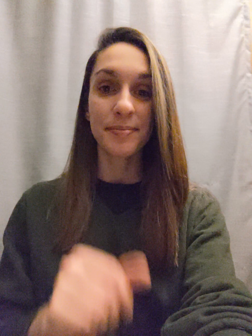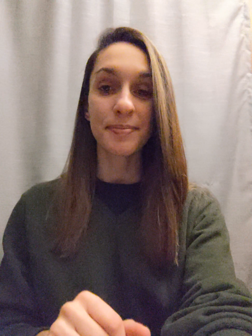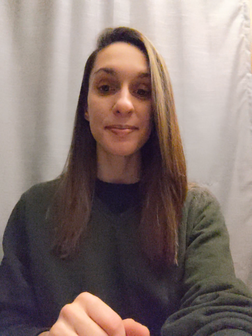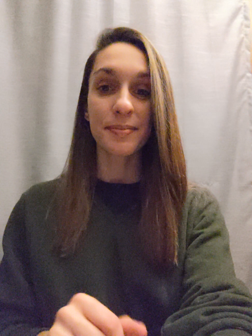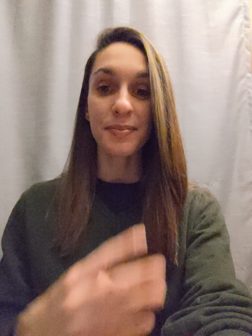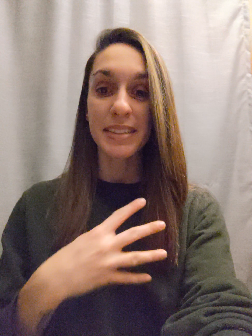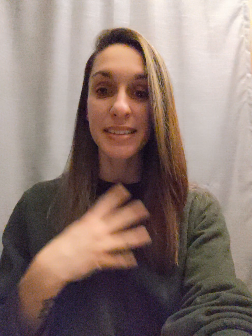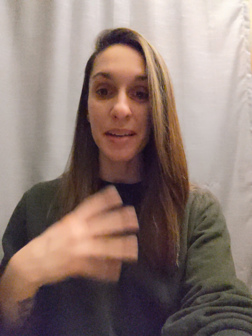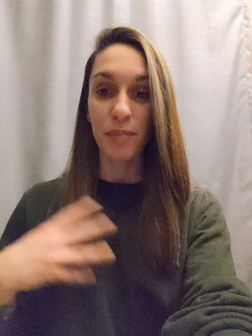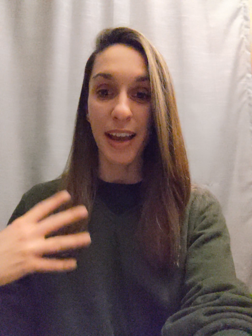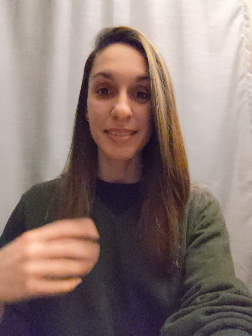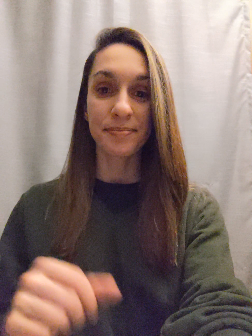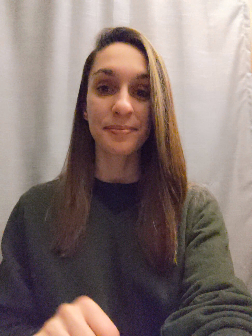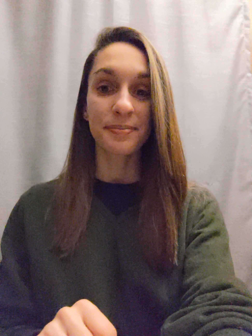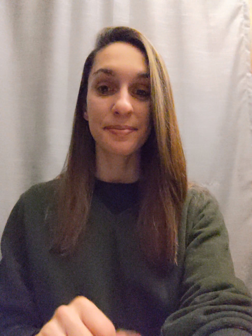zebra